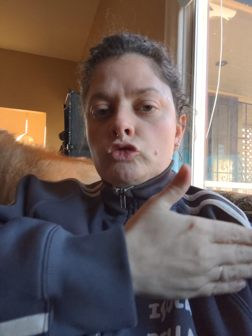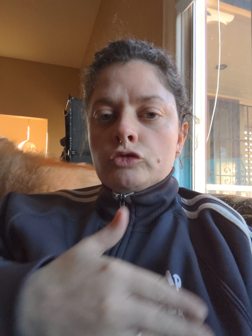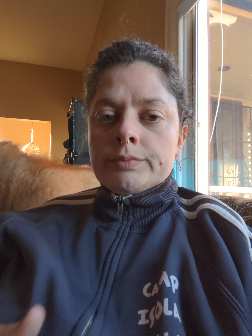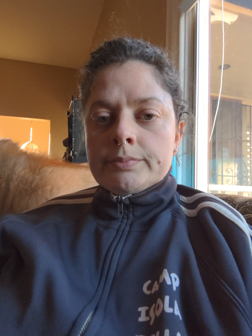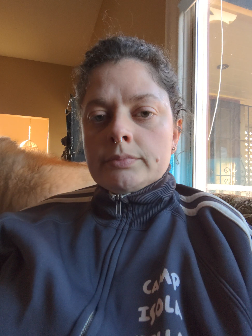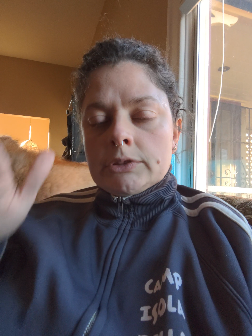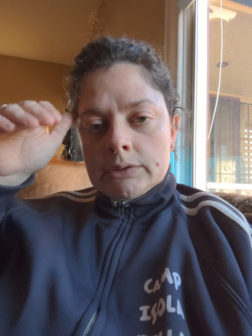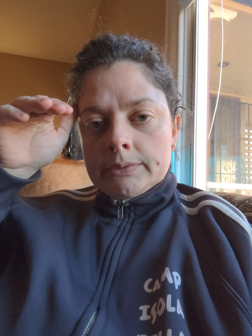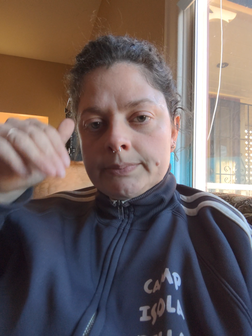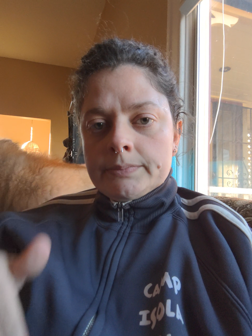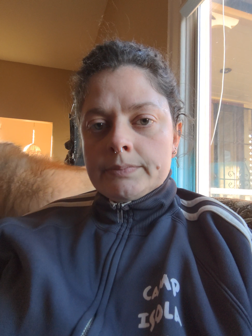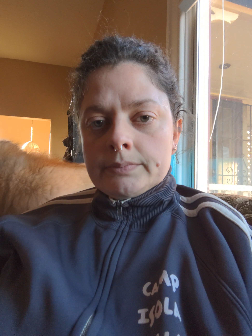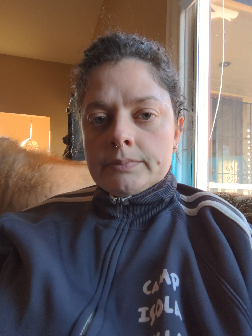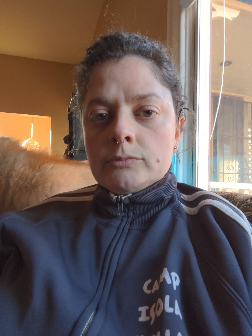donkey